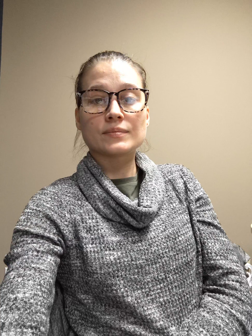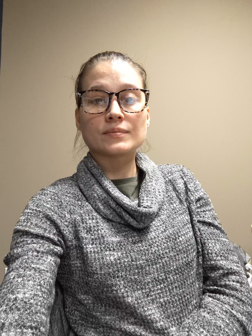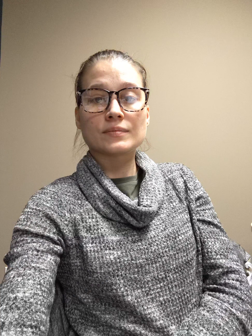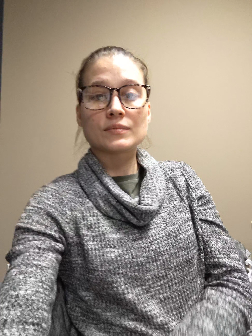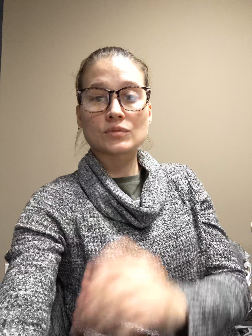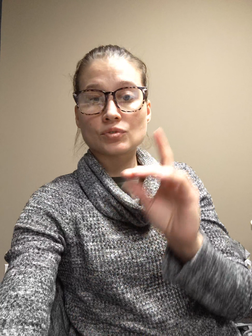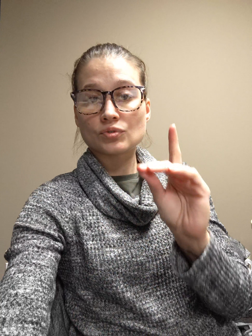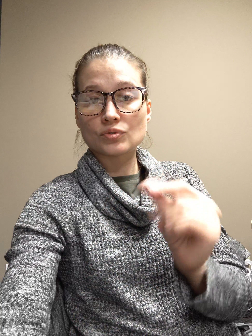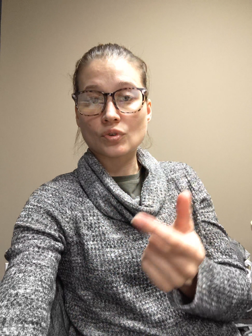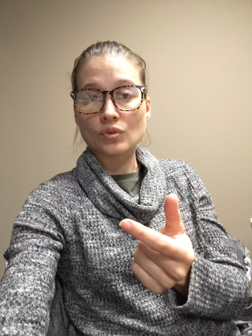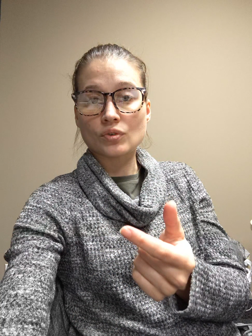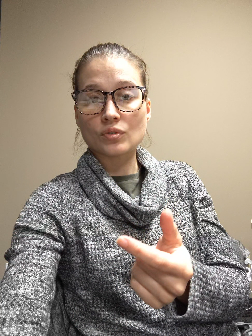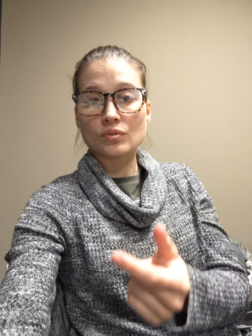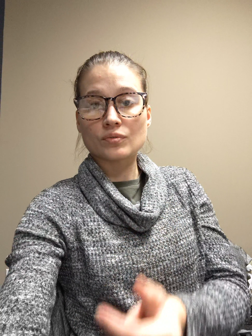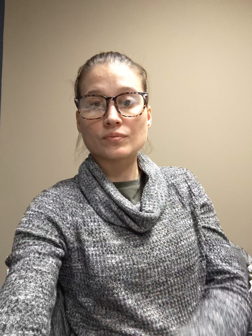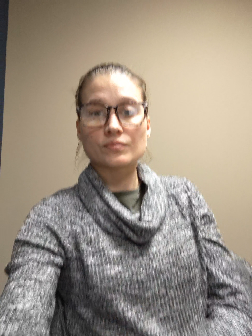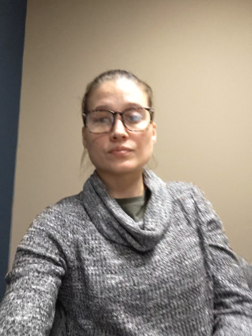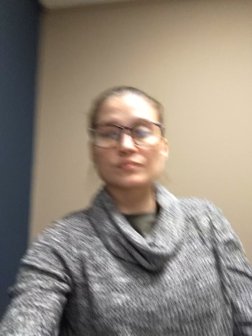dog